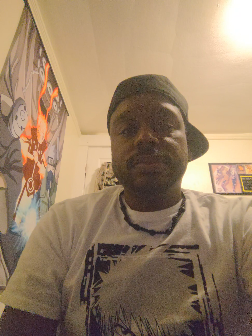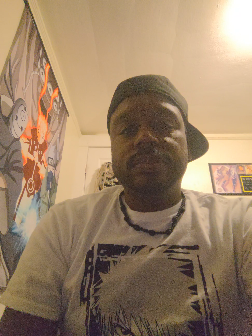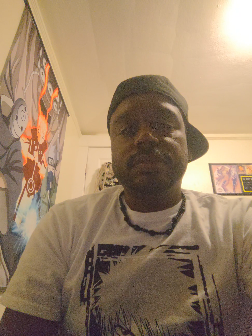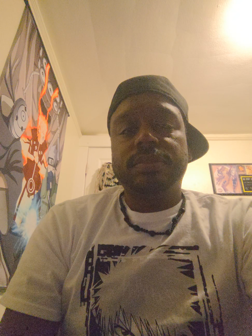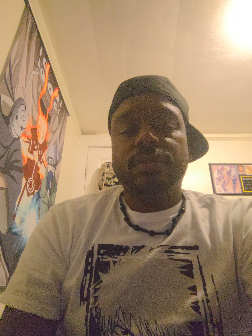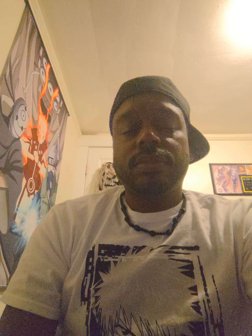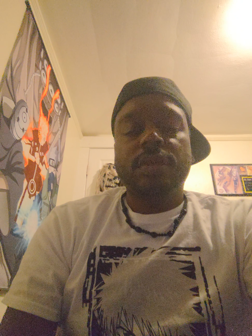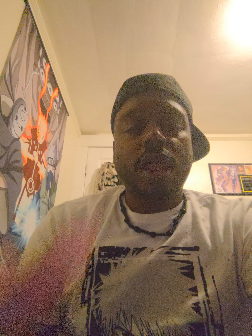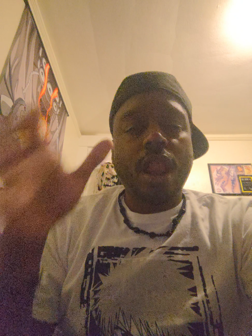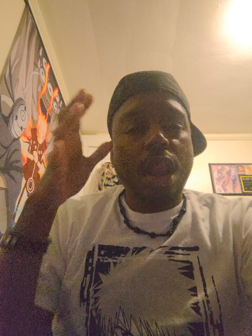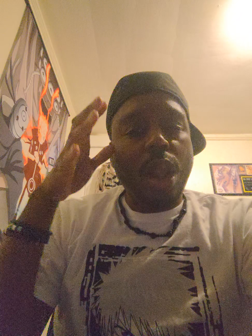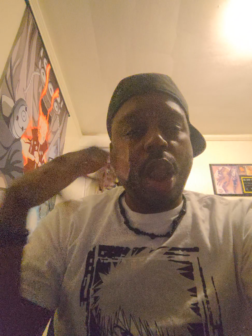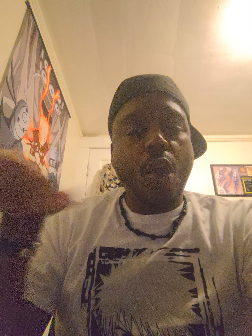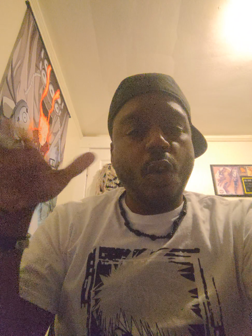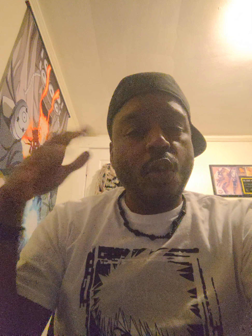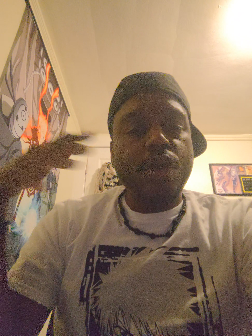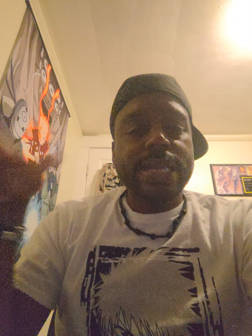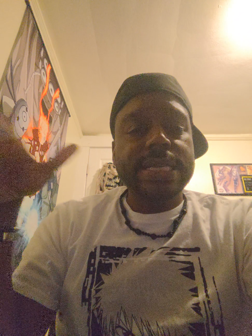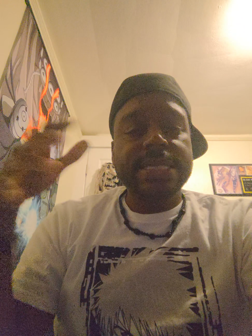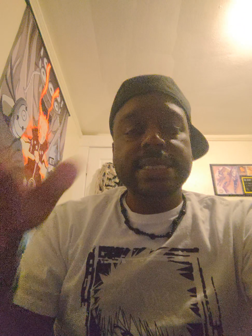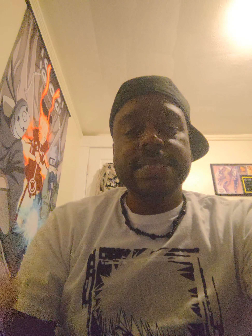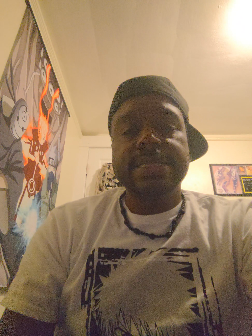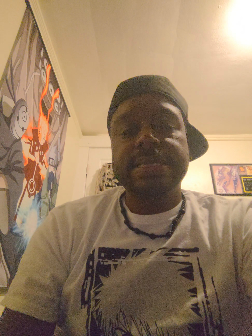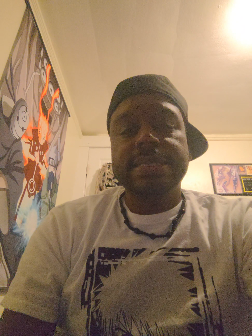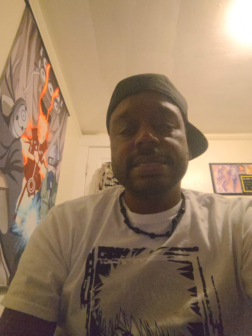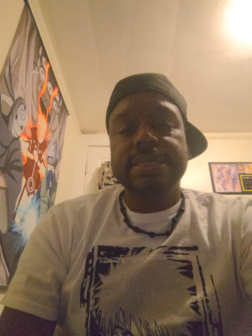noisy